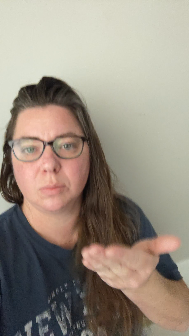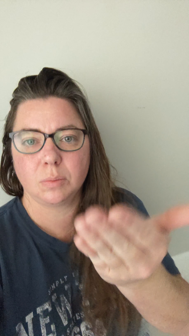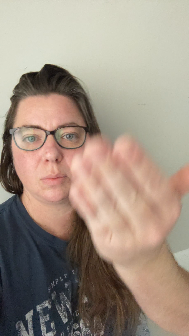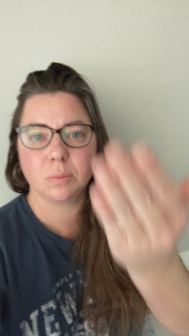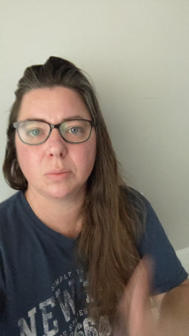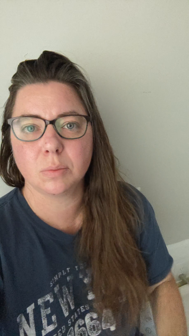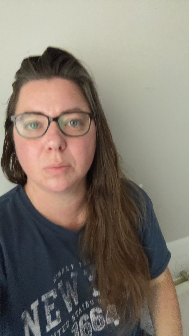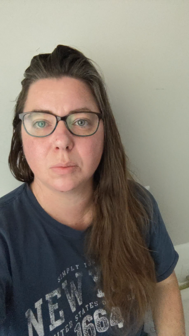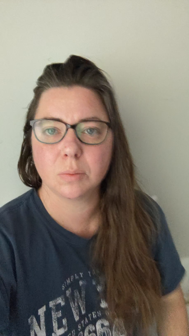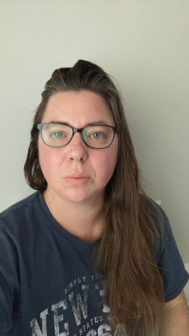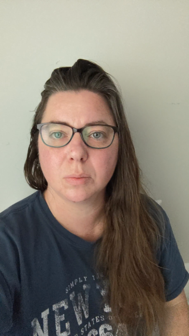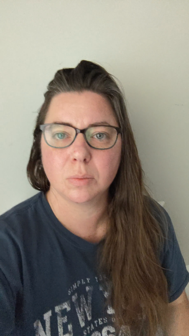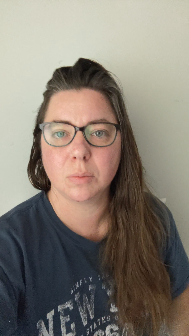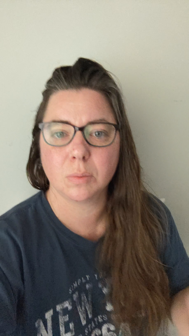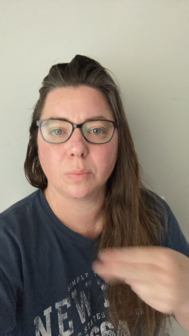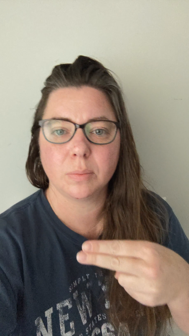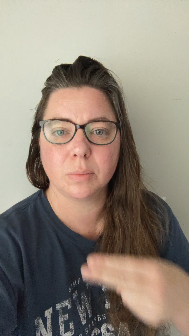belt